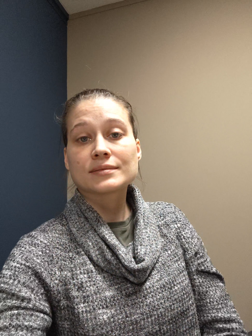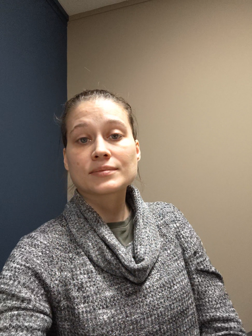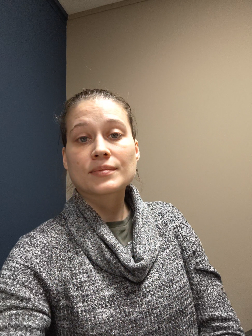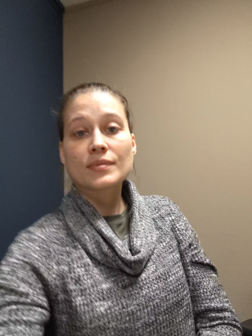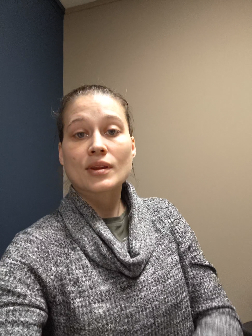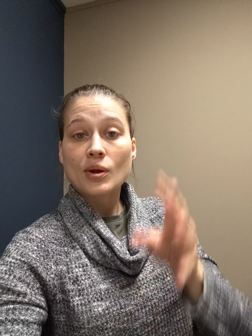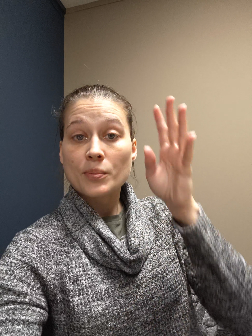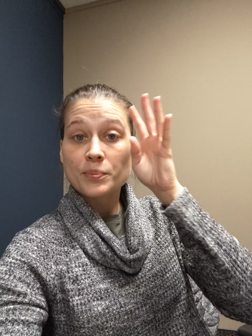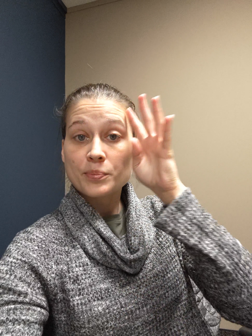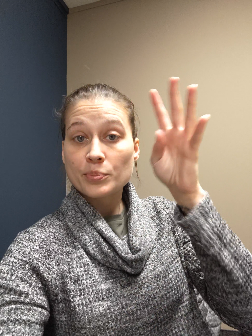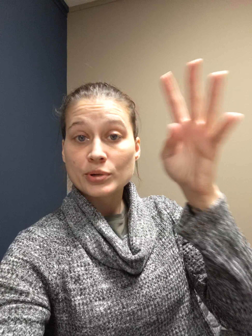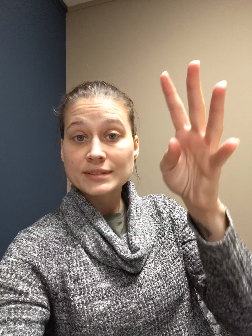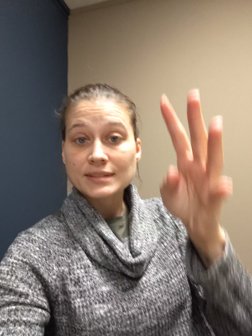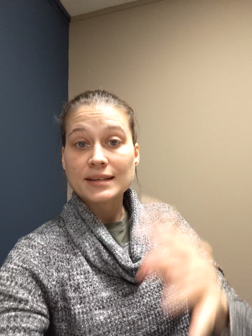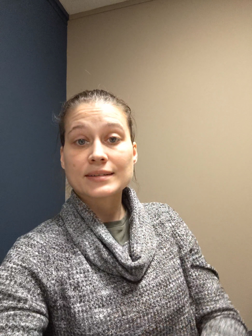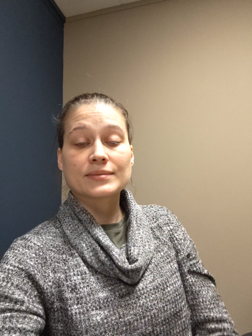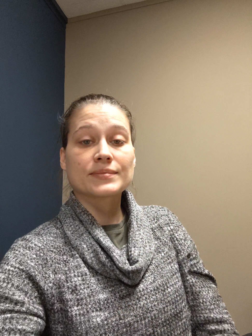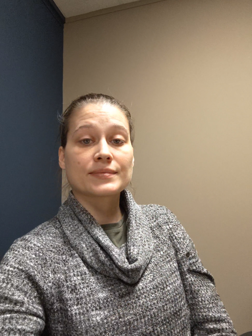pretend